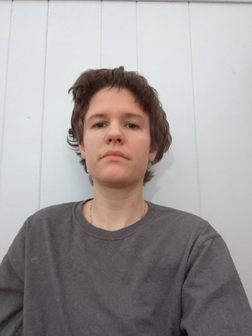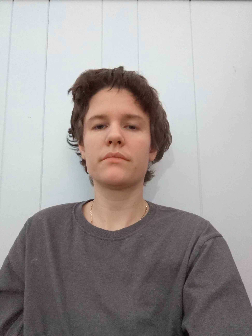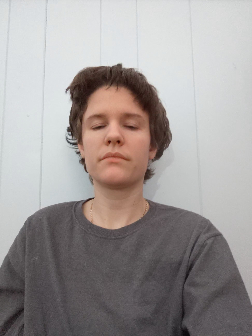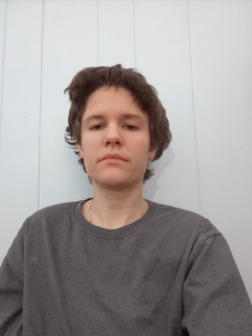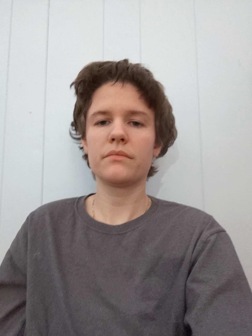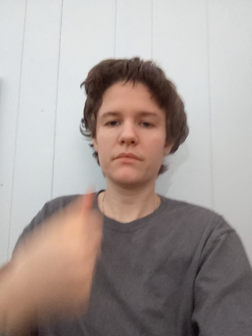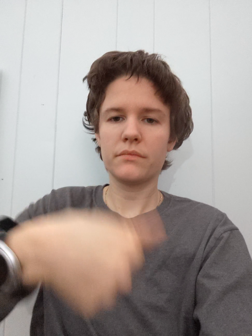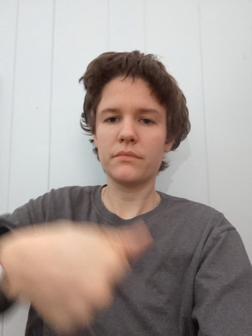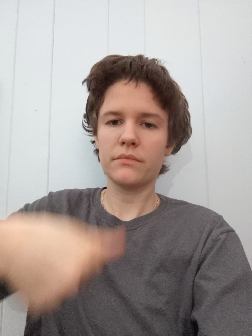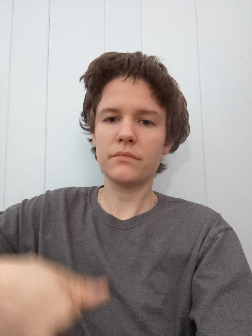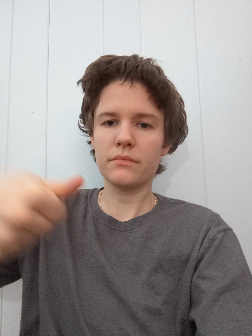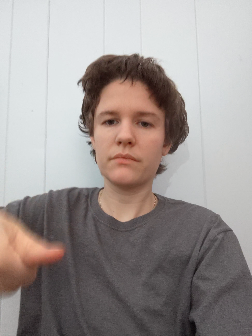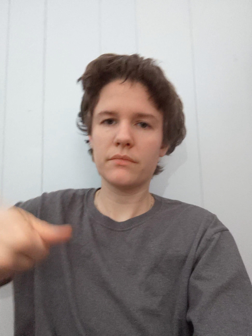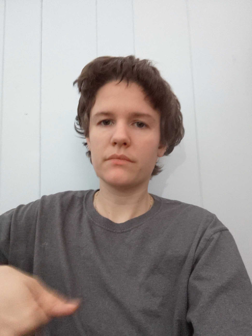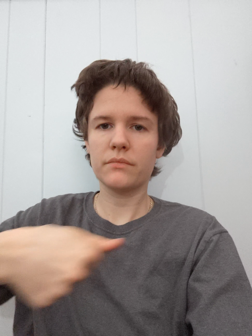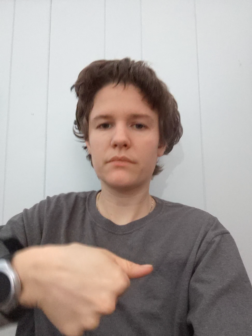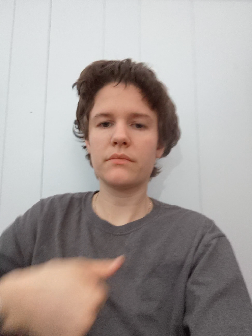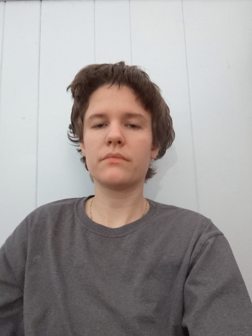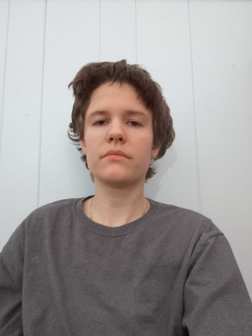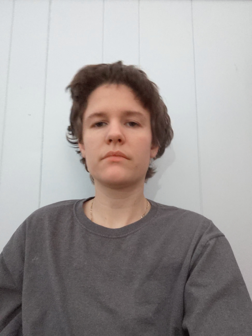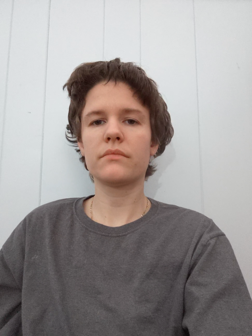puzzle